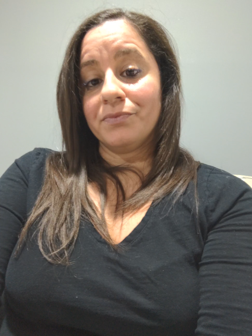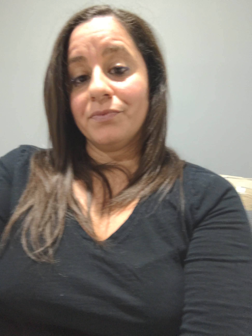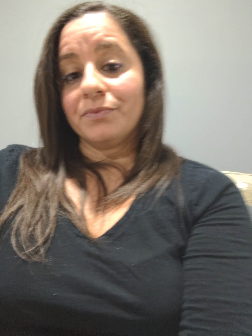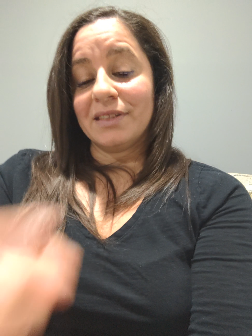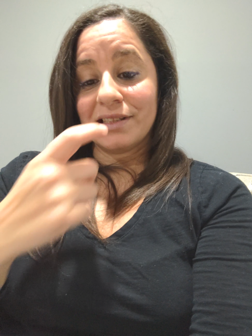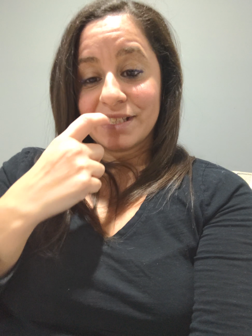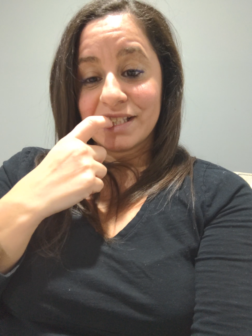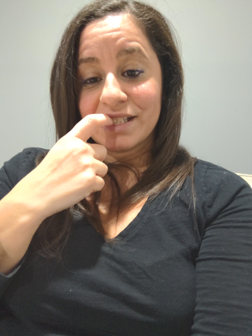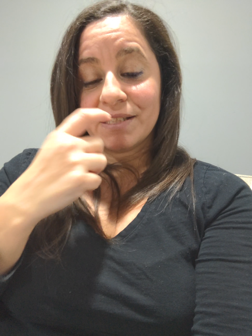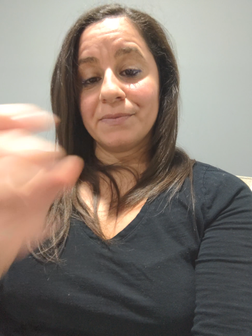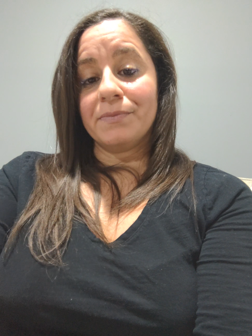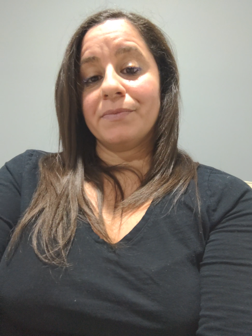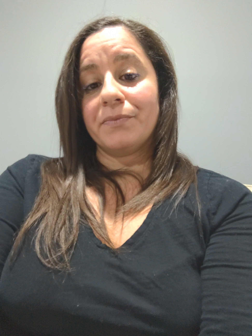tooth